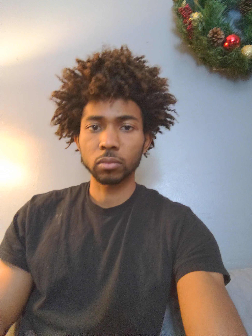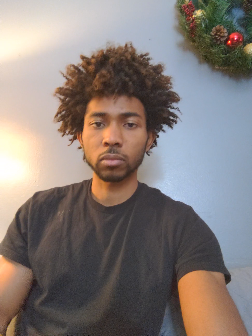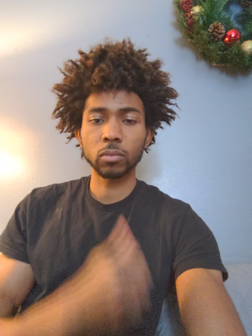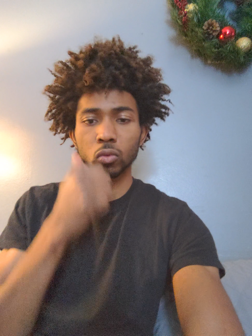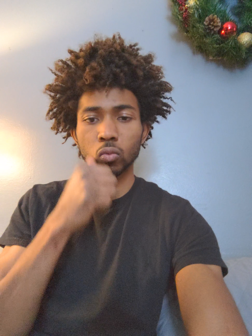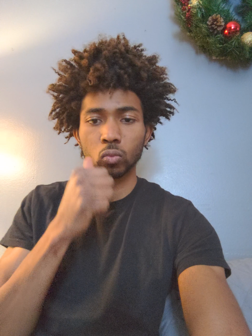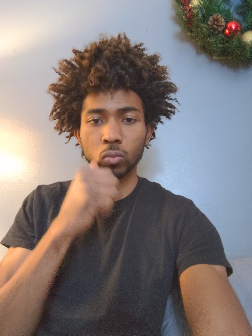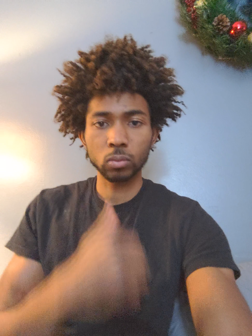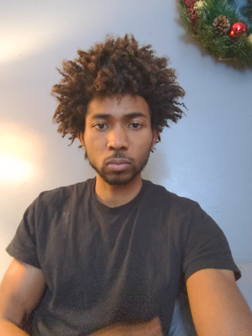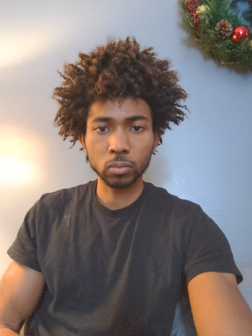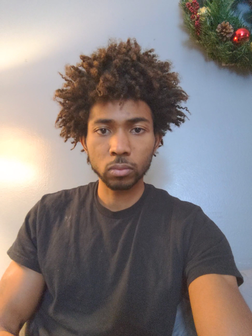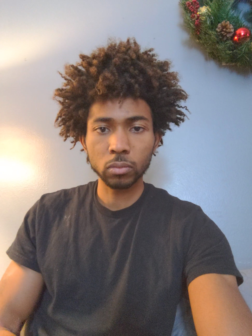girl